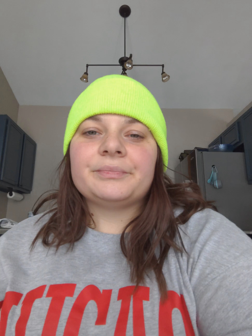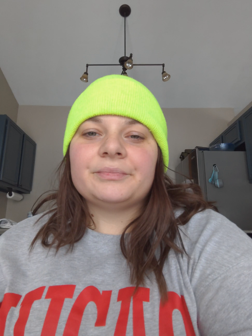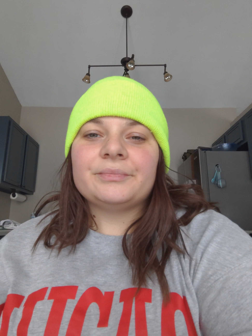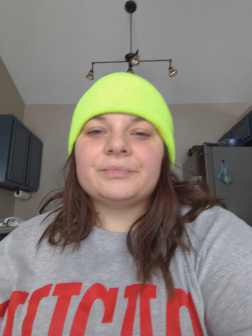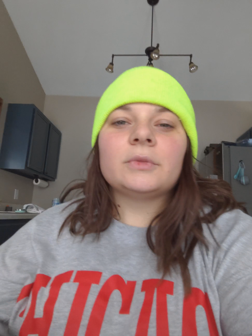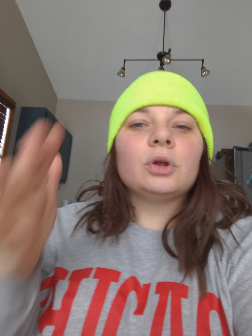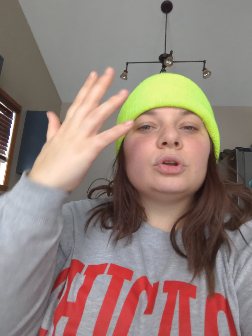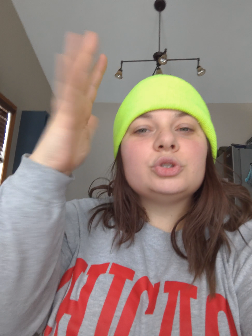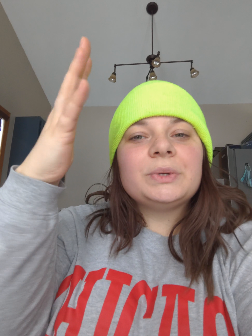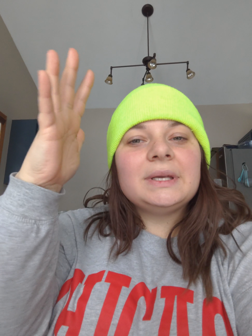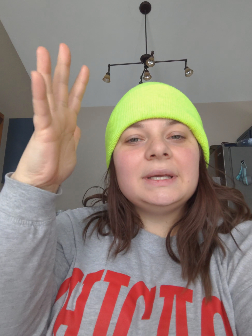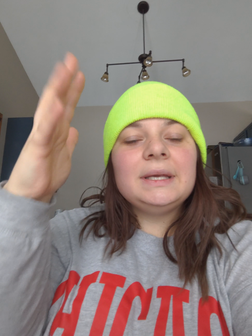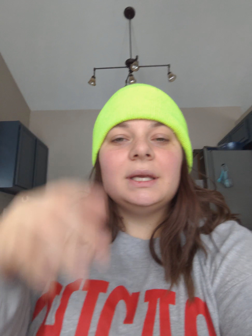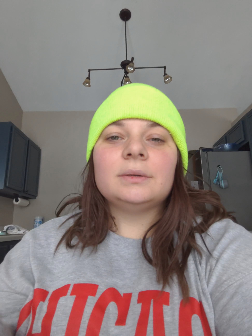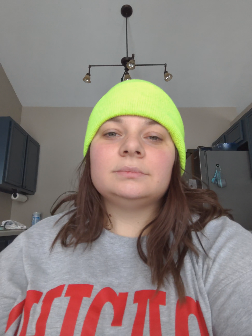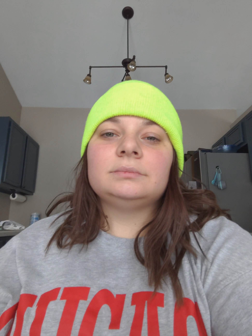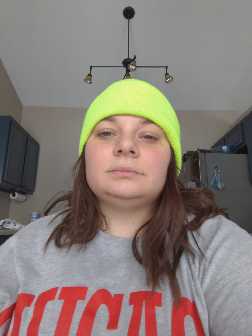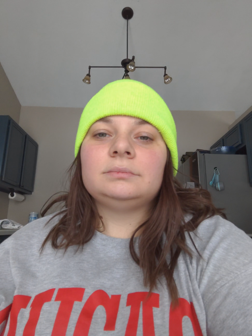tree